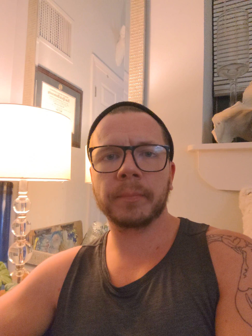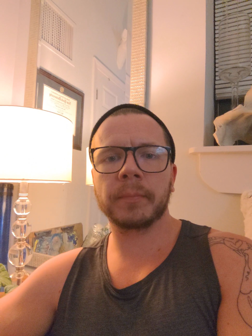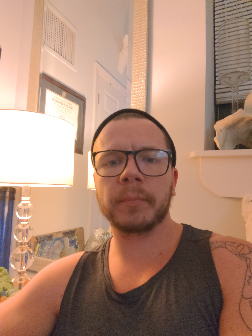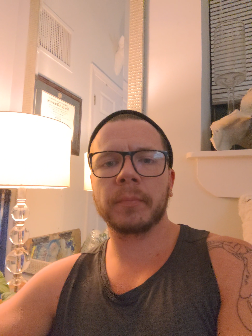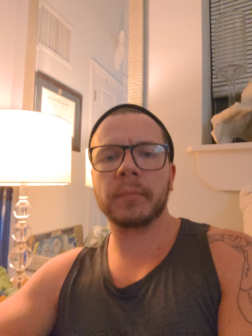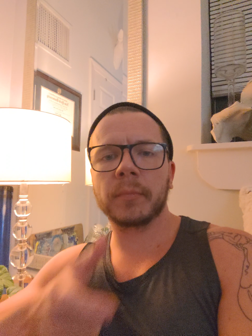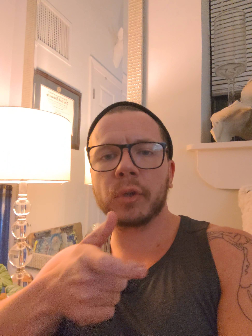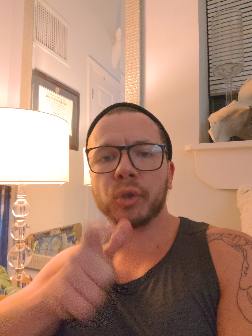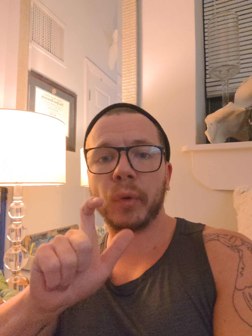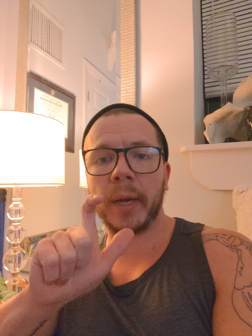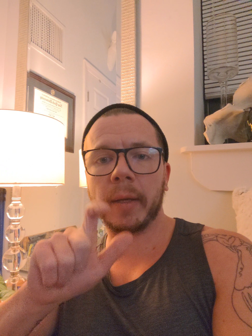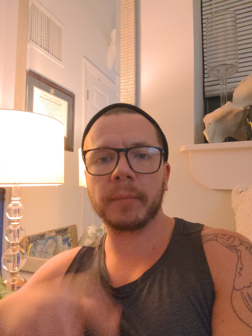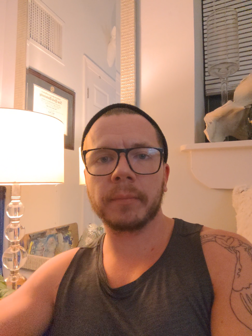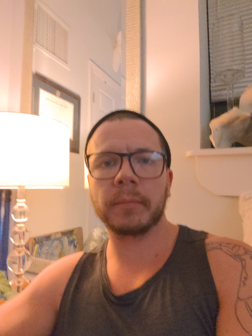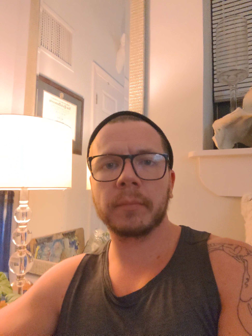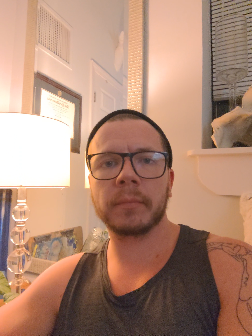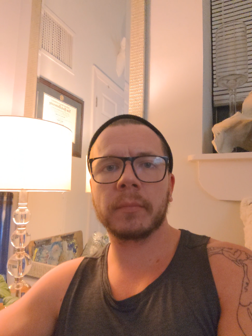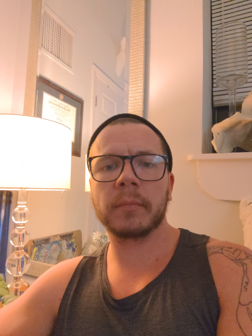drink